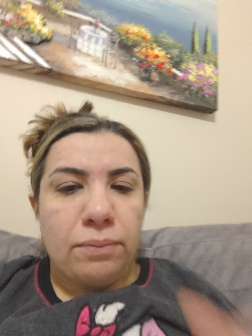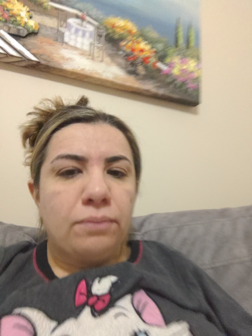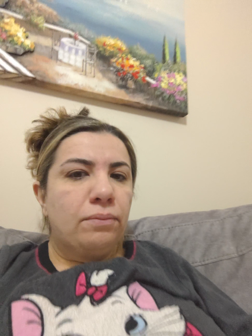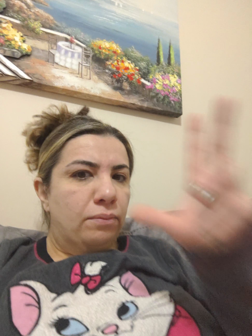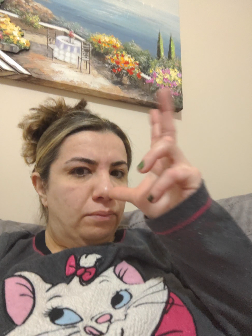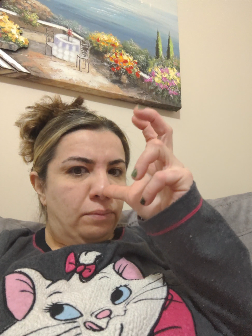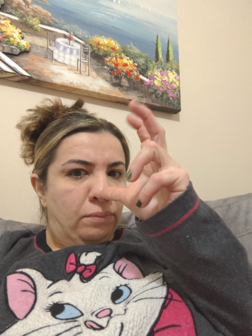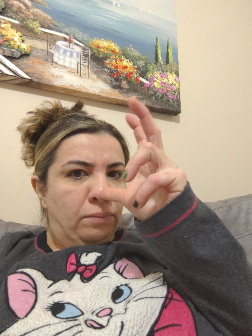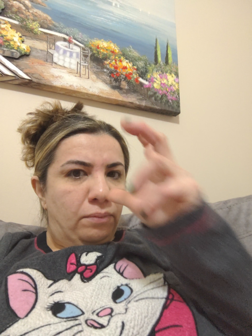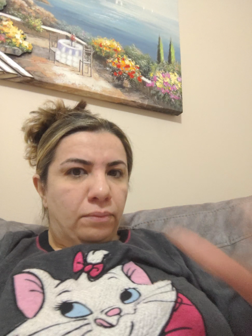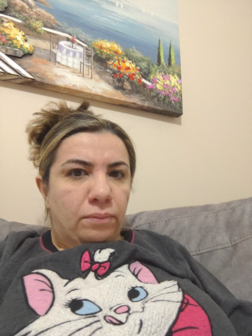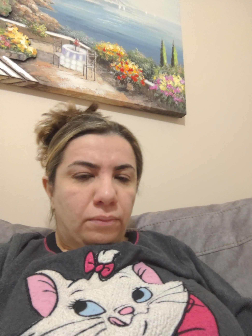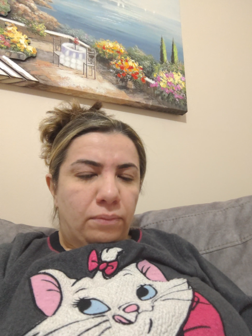bug